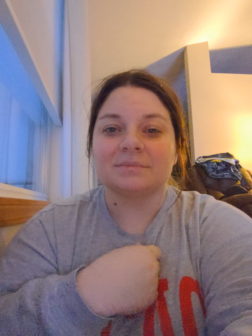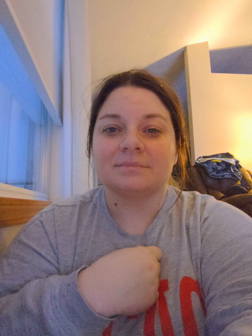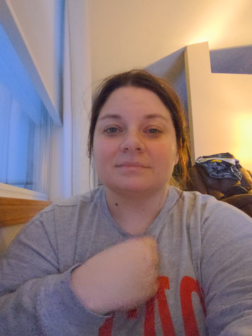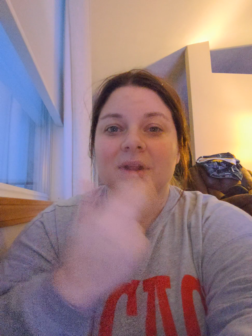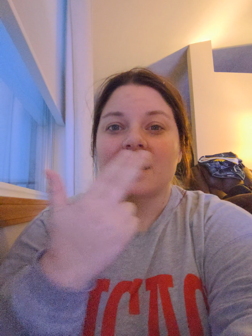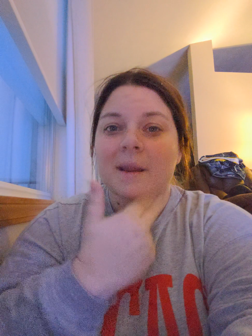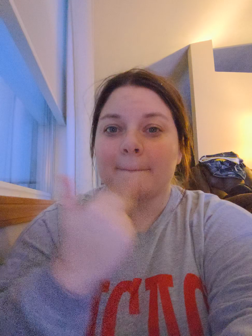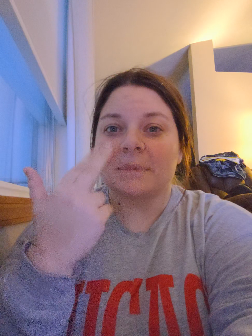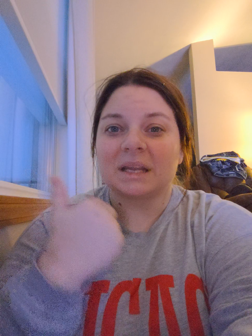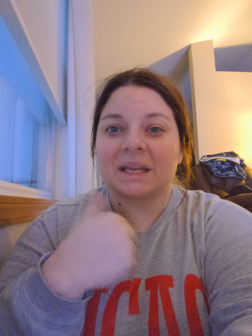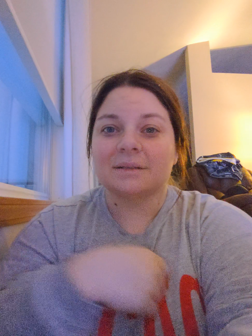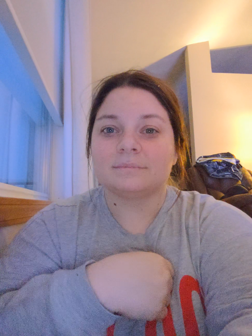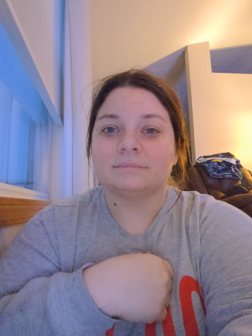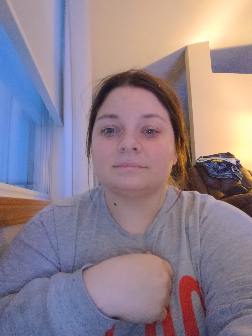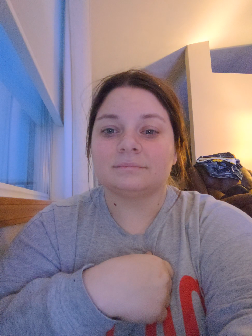napkin